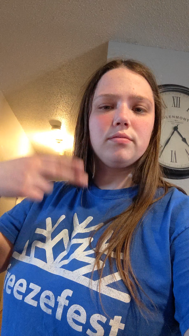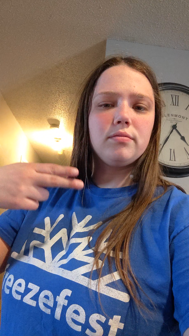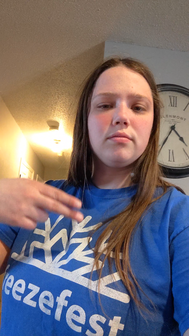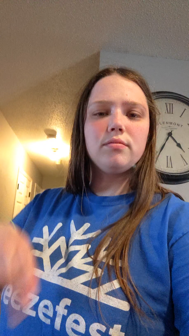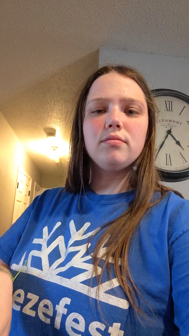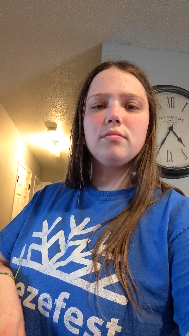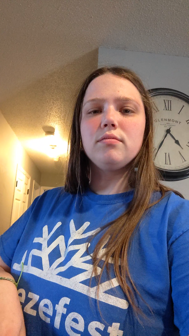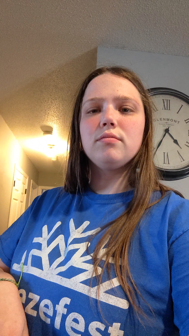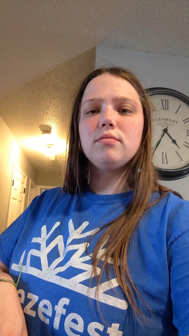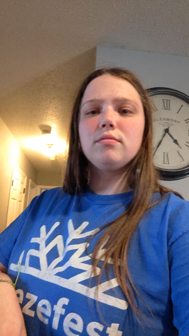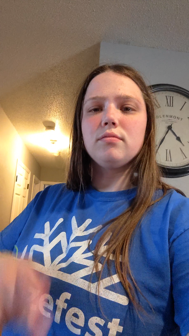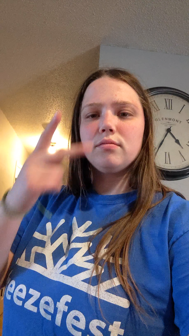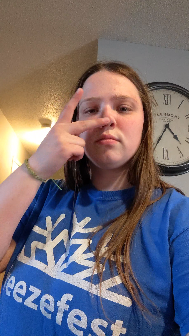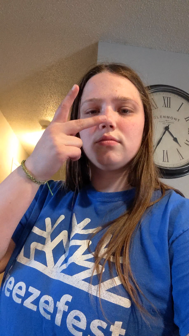penis